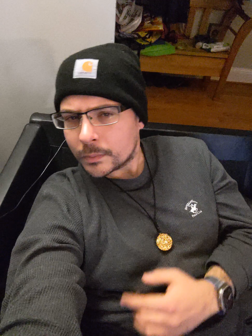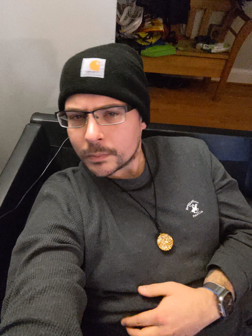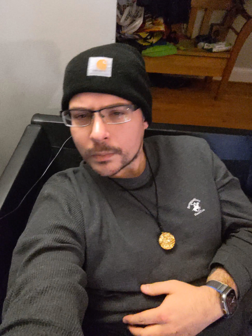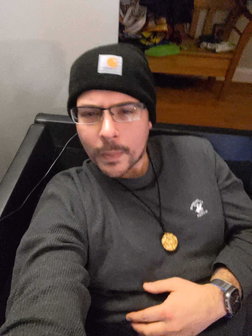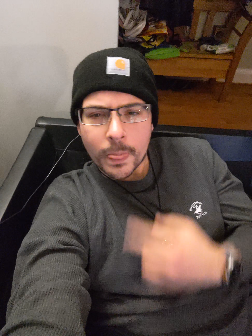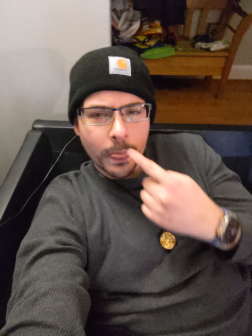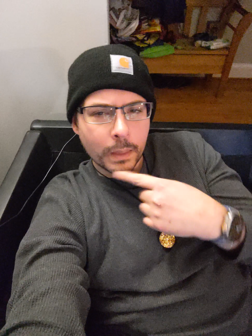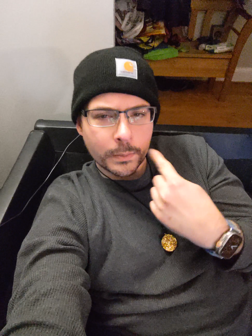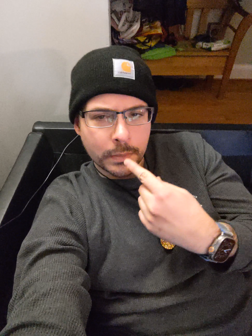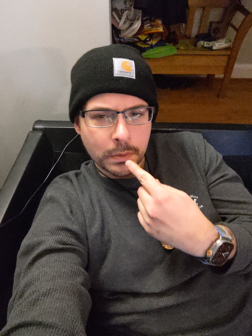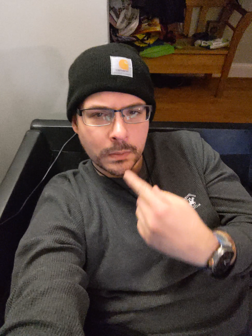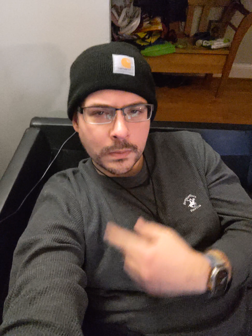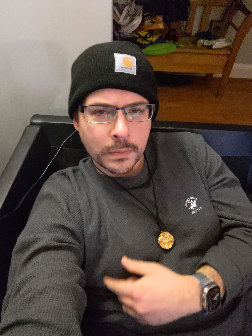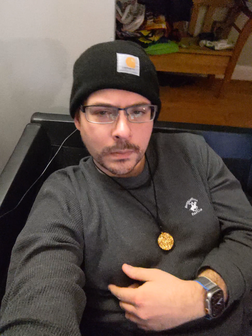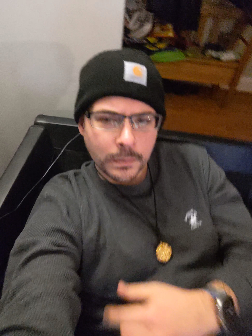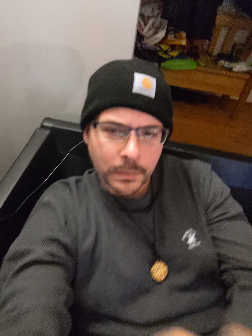lips